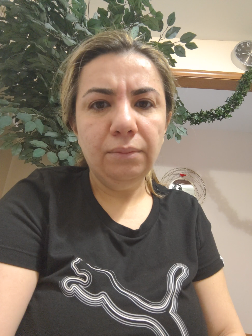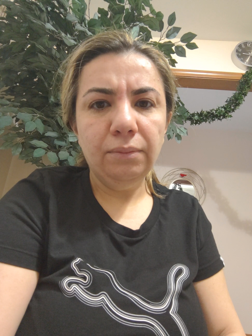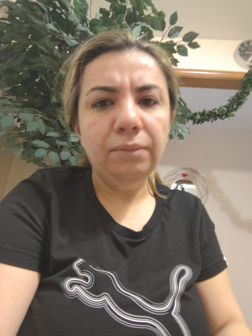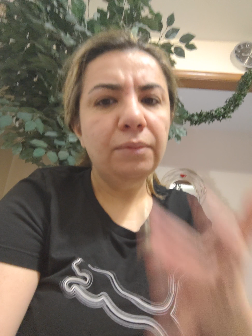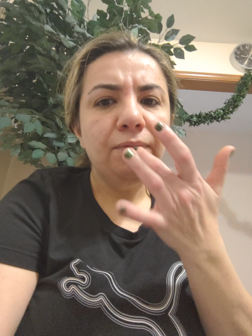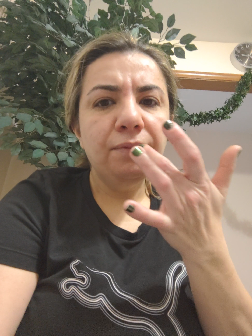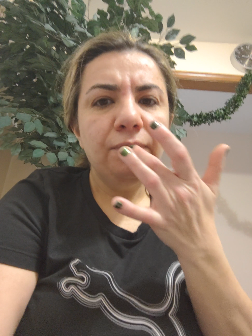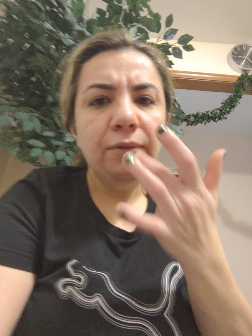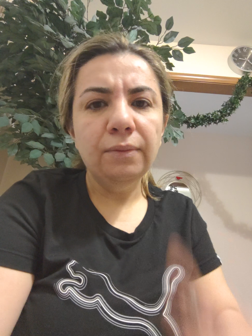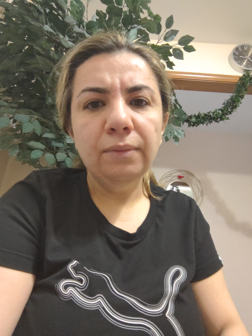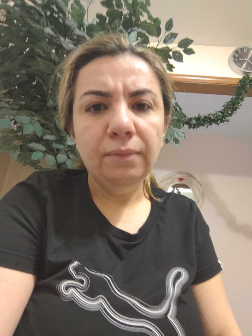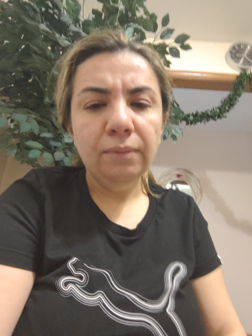taste